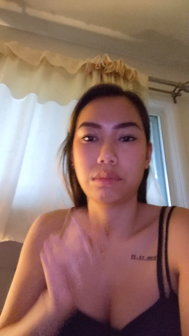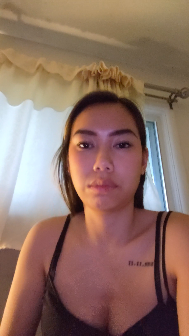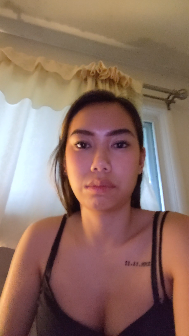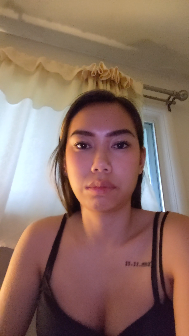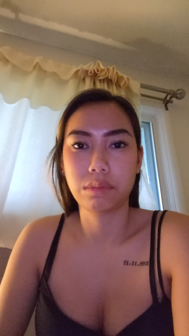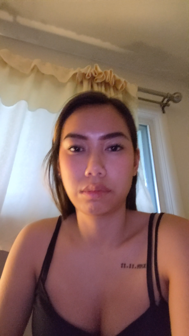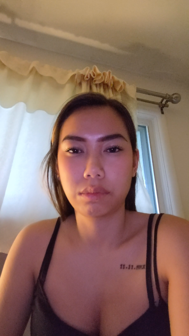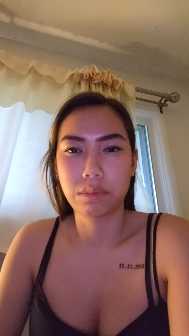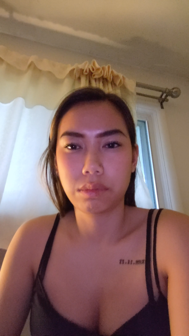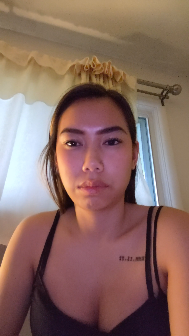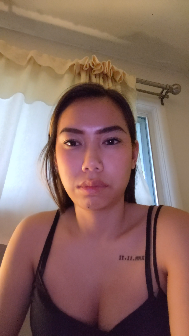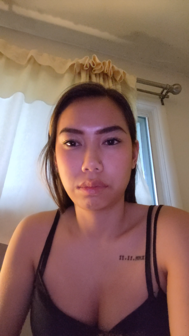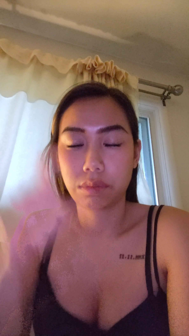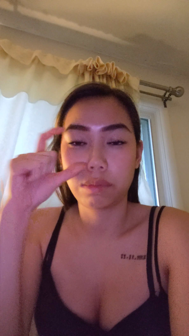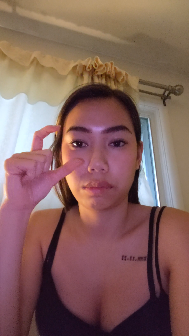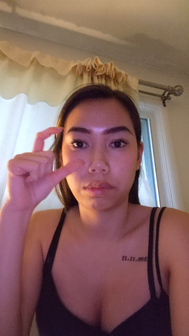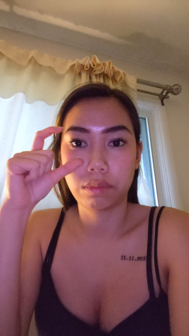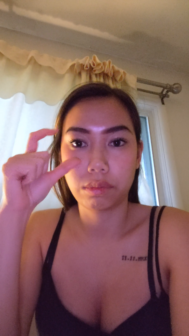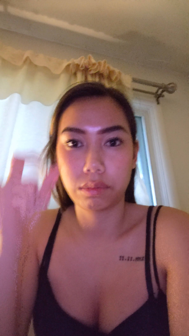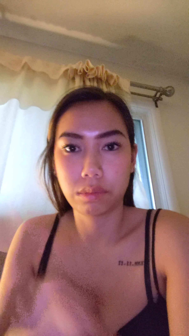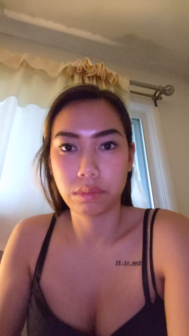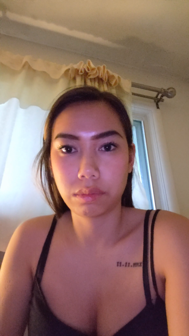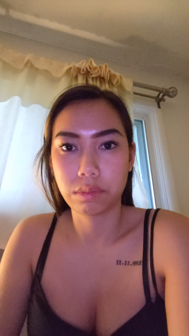glasses